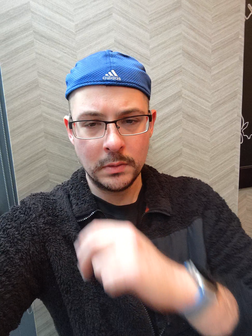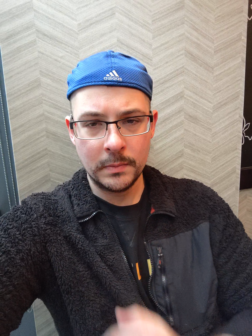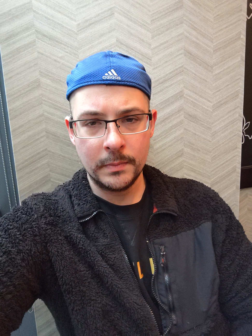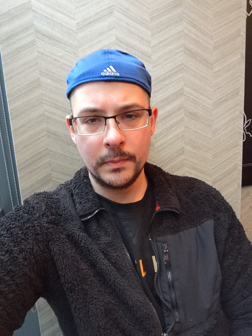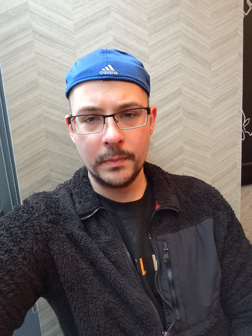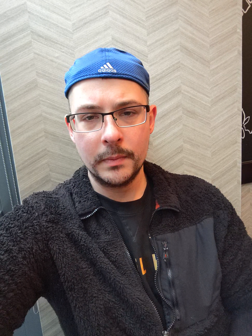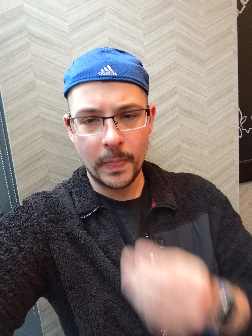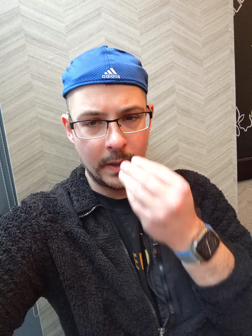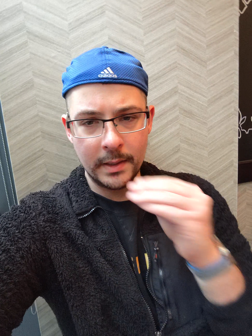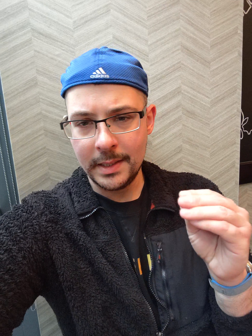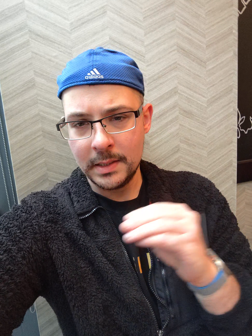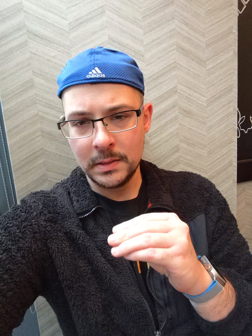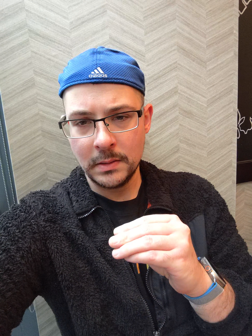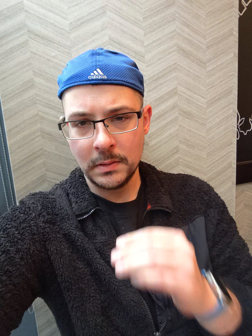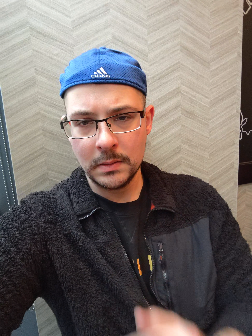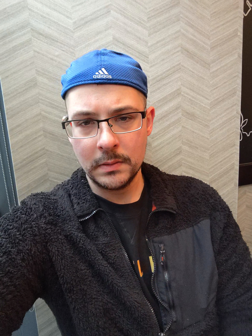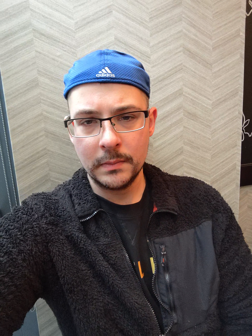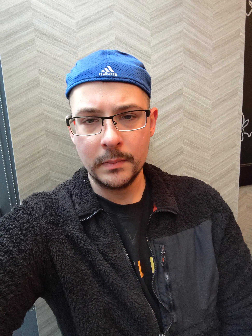kiss